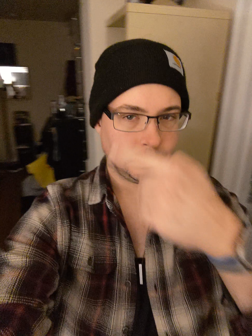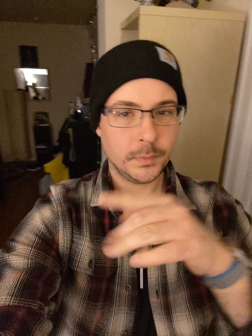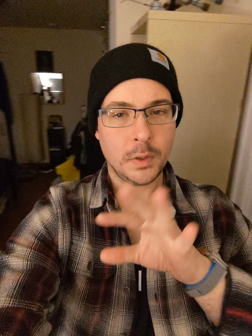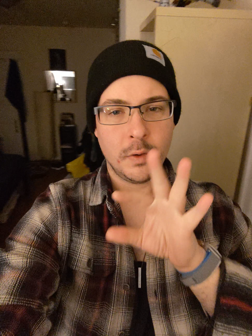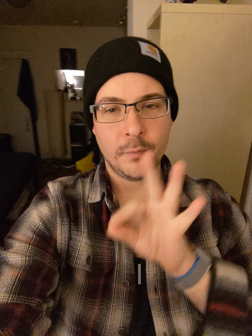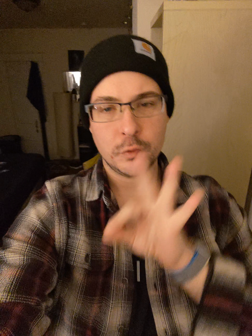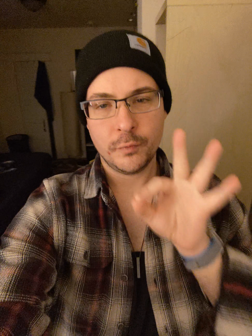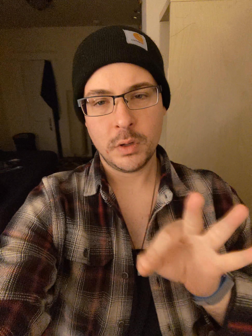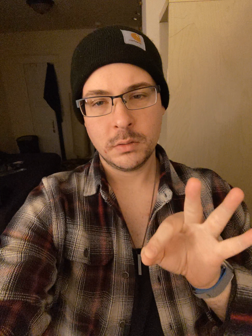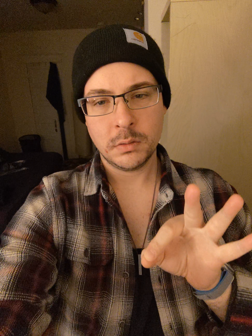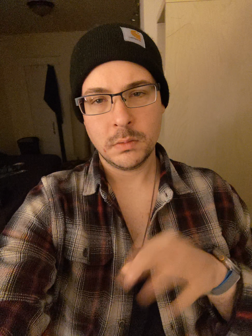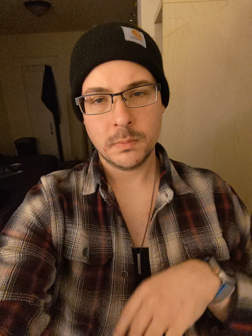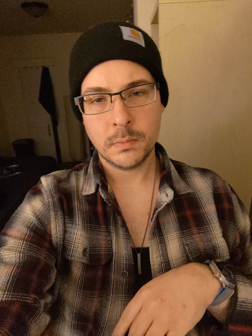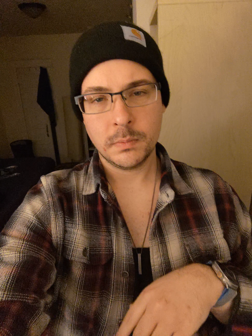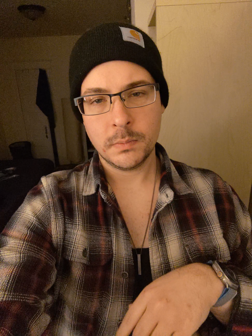french fries